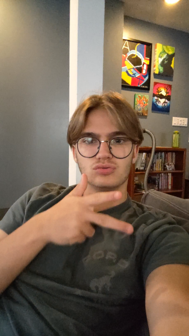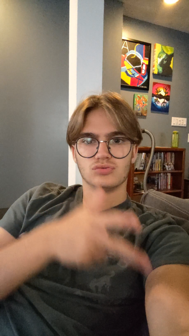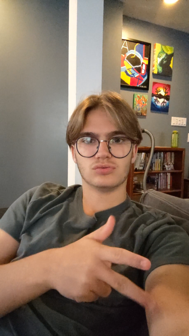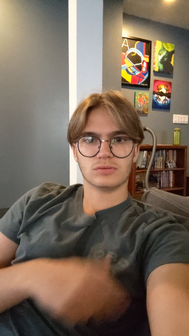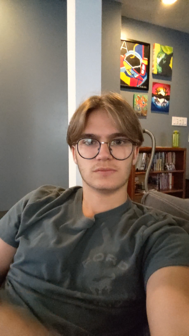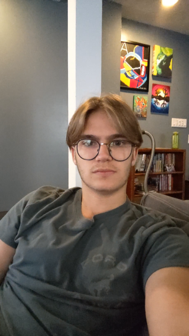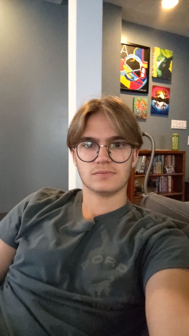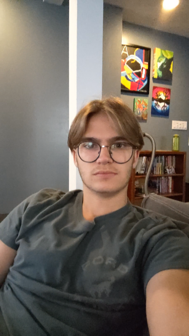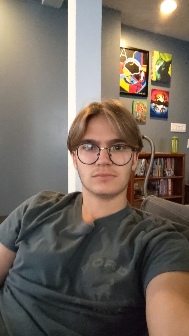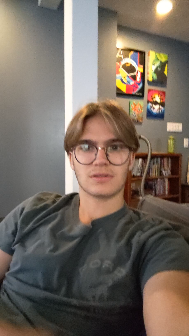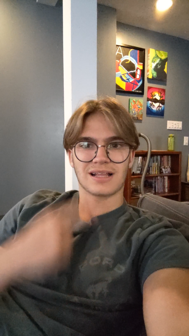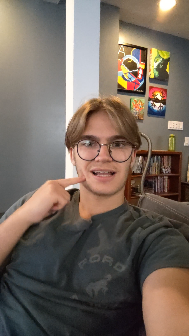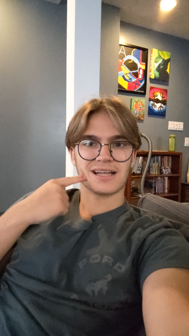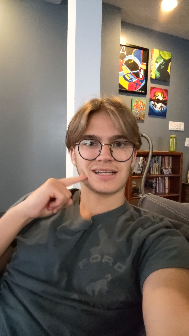candy